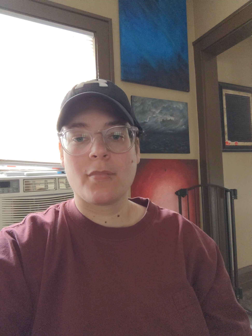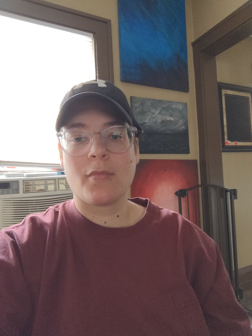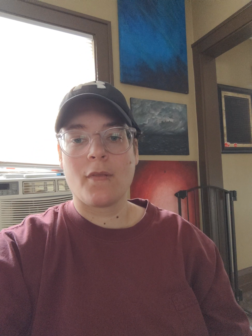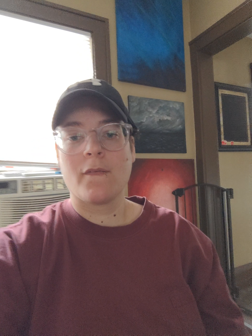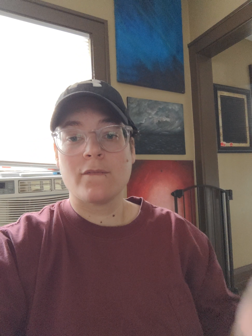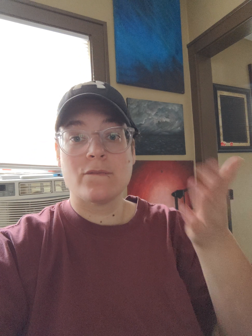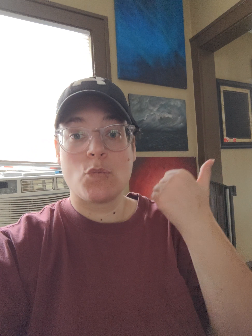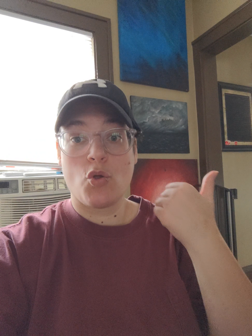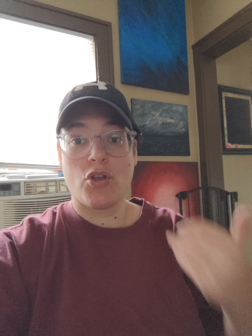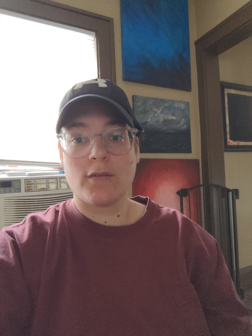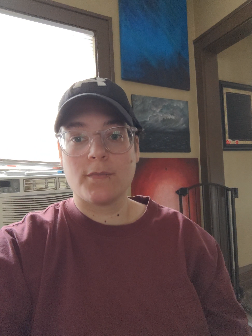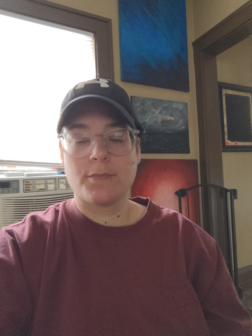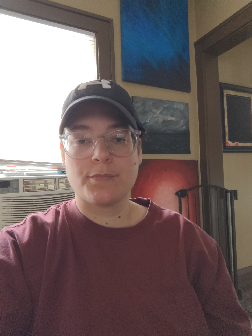before